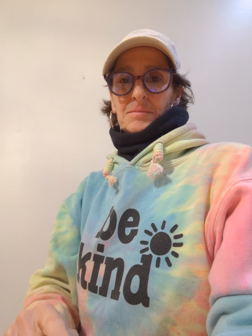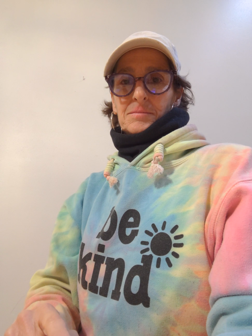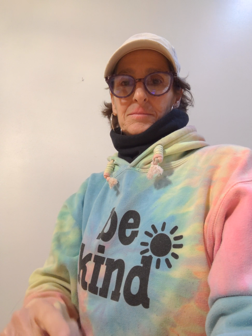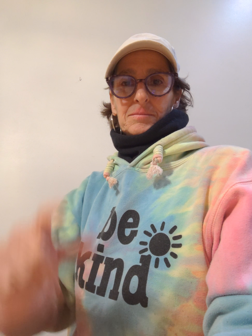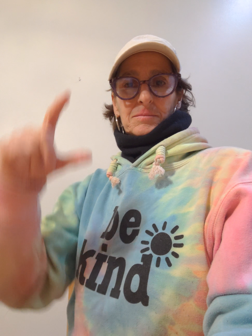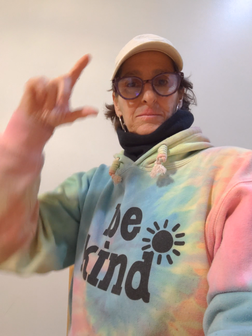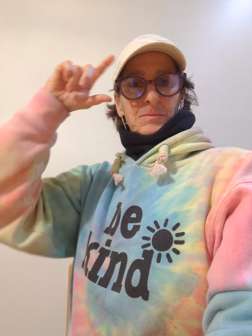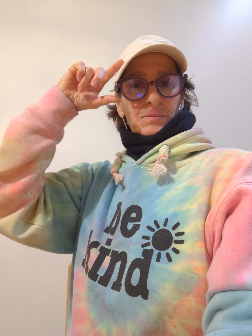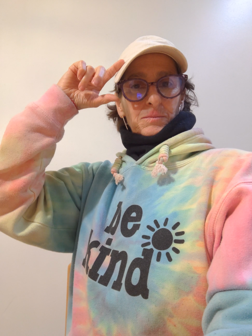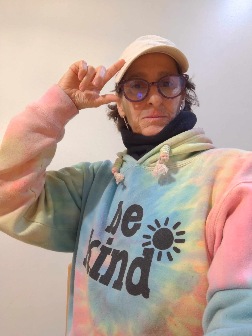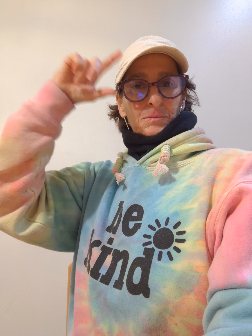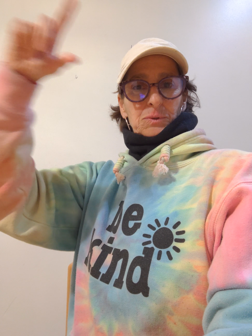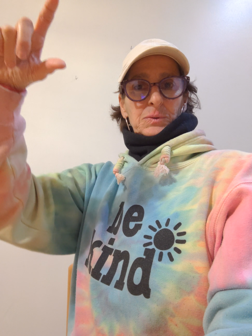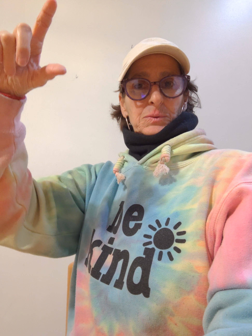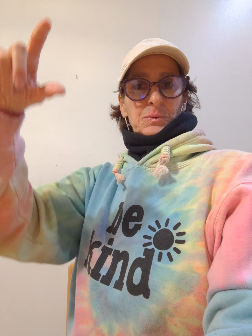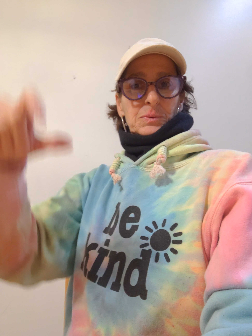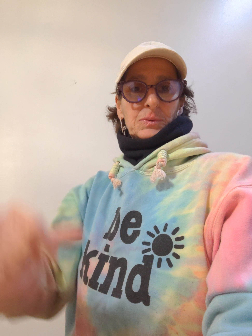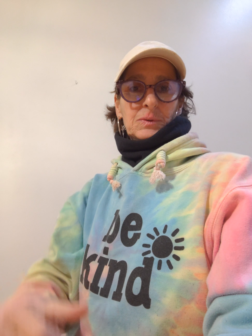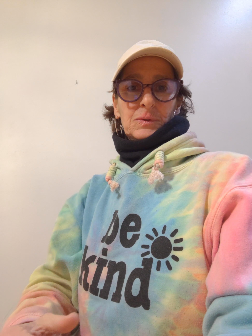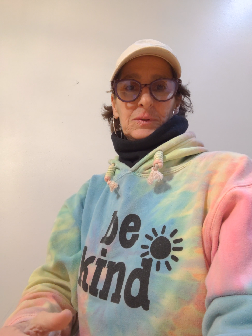moon